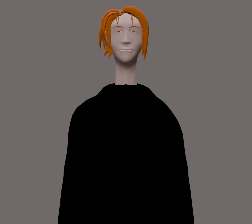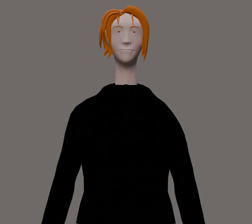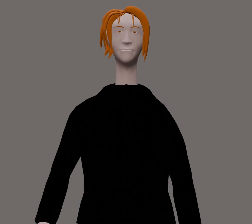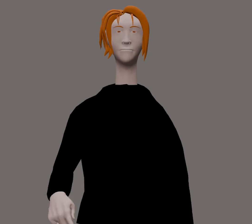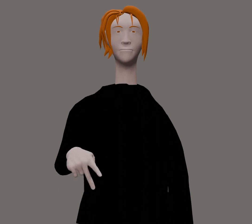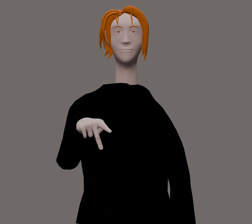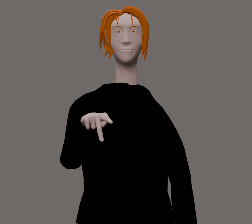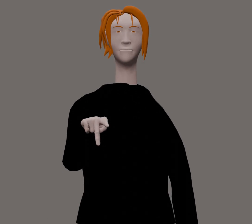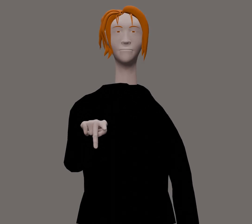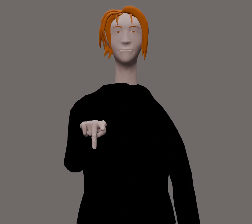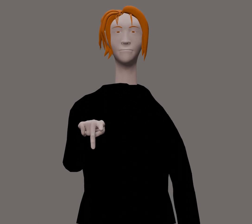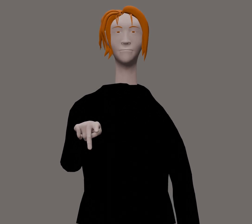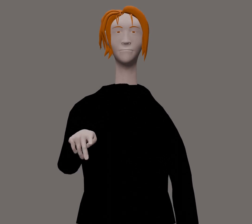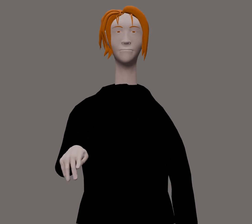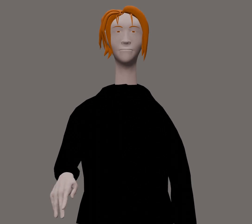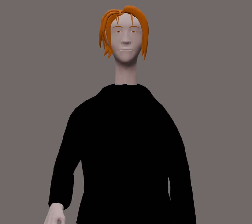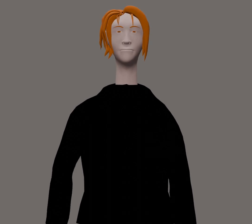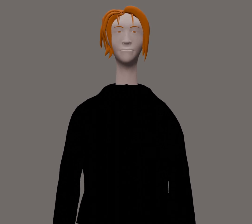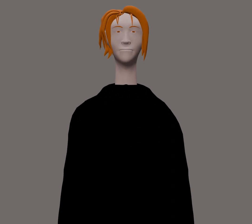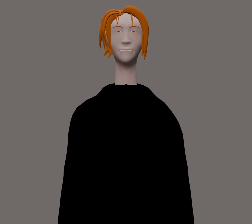P